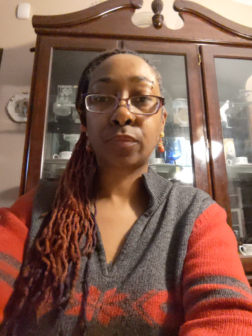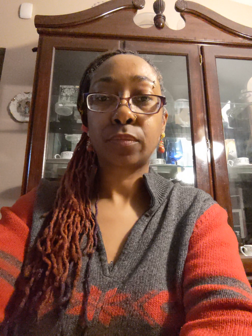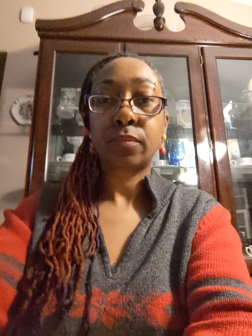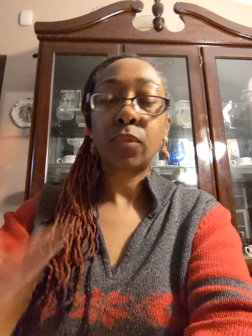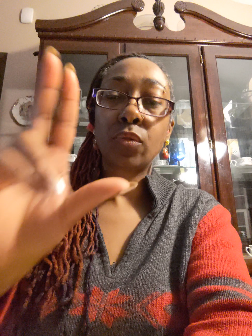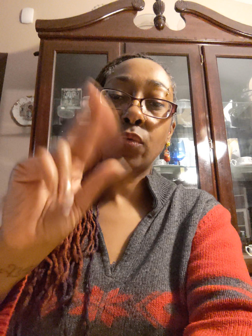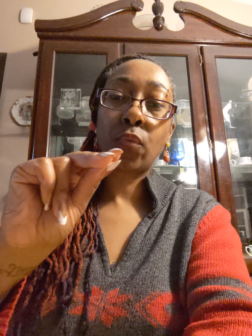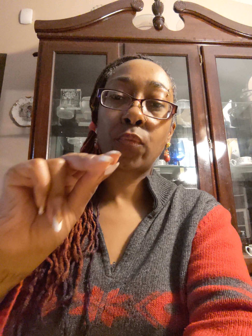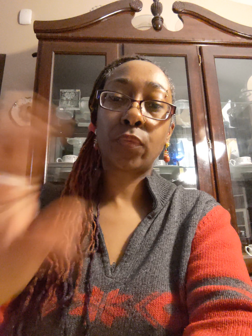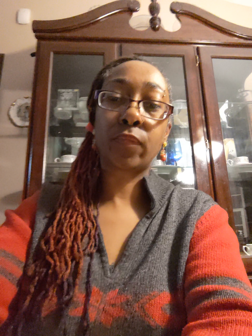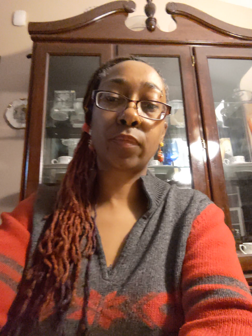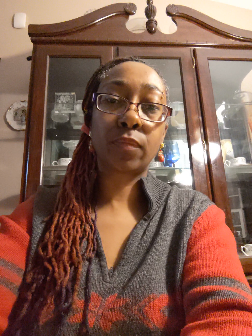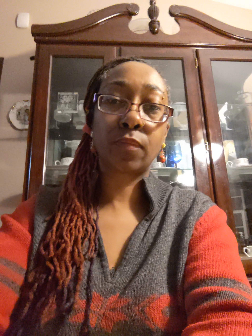no